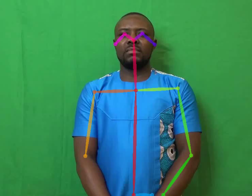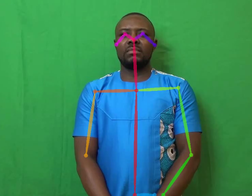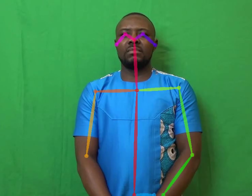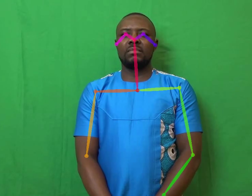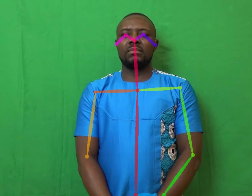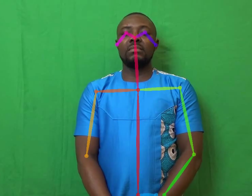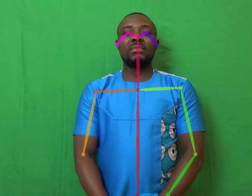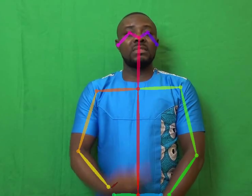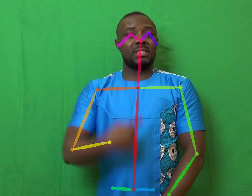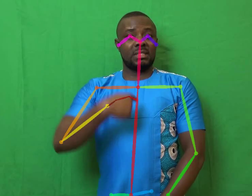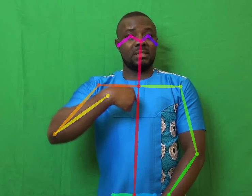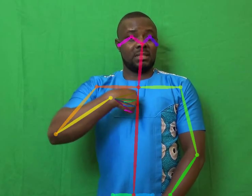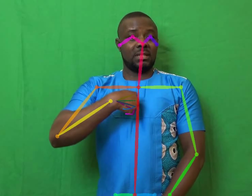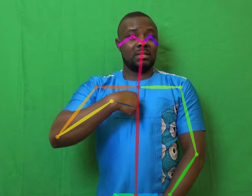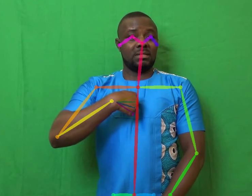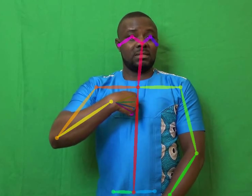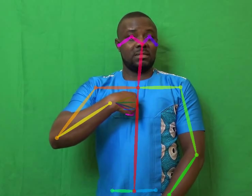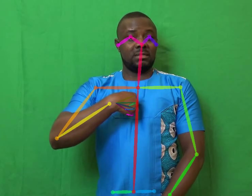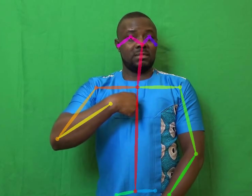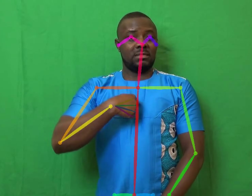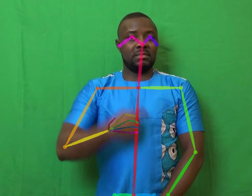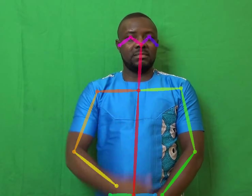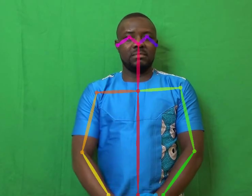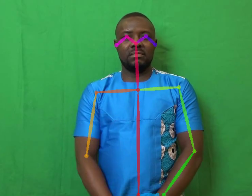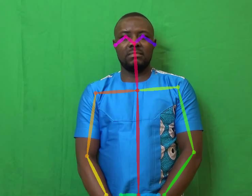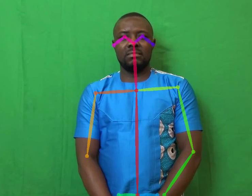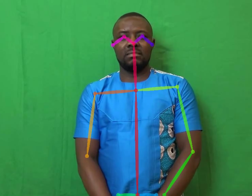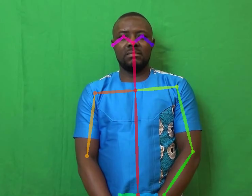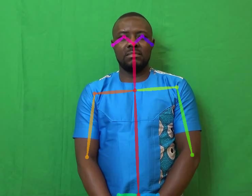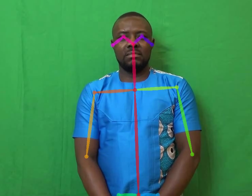I or me